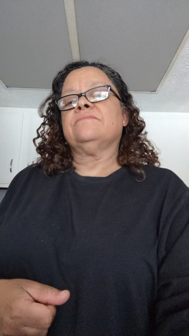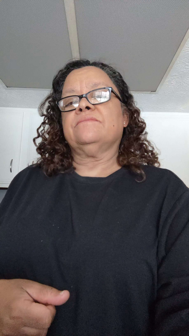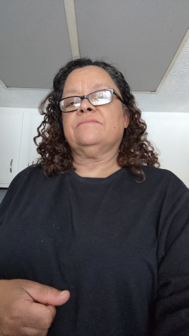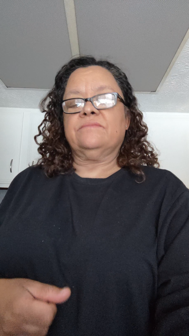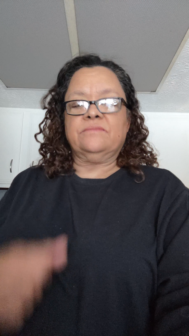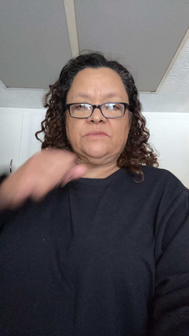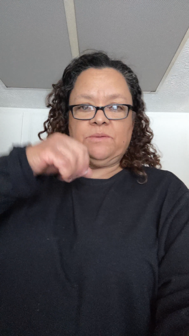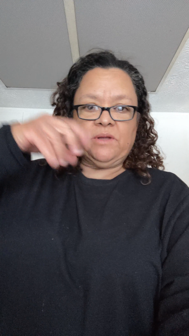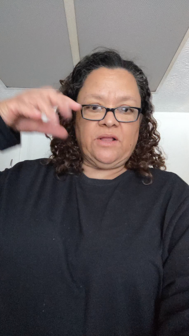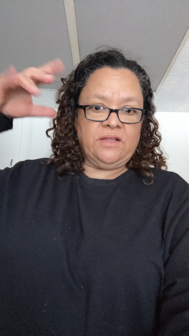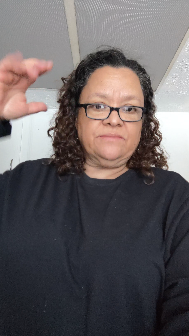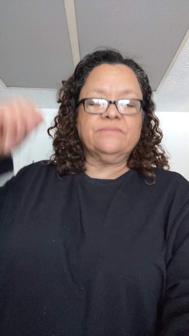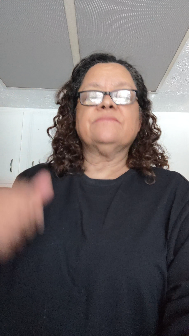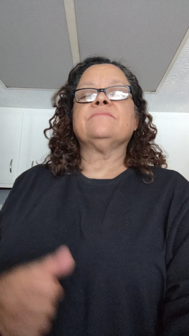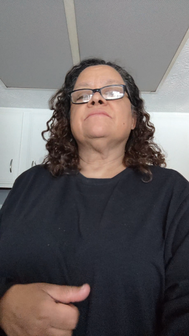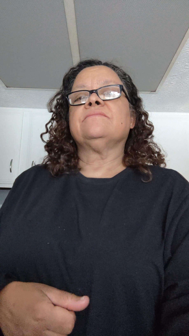bubbles